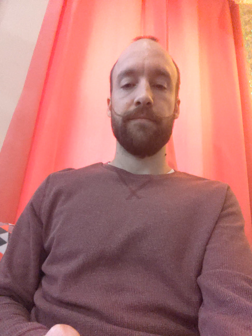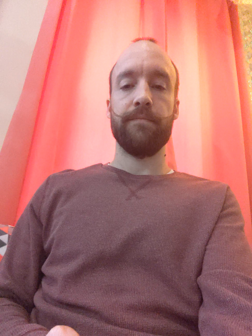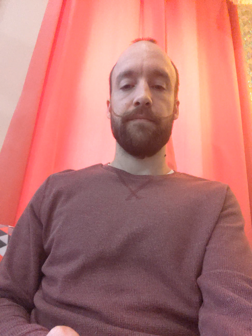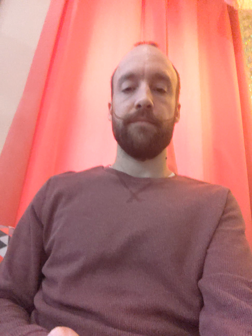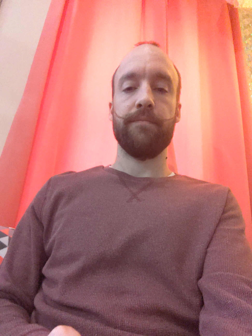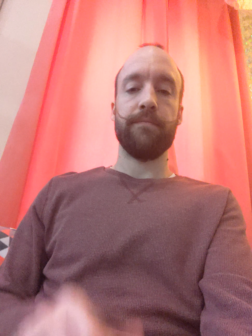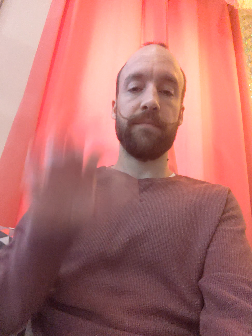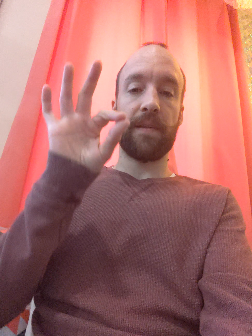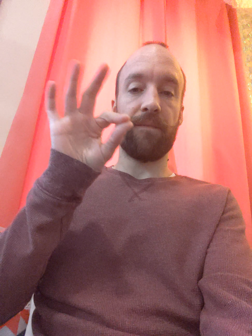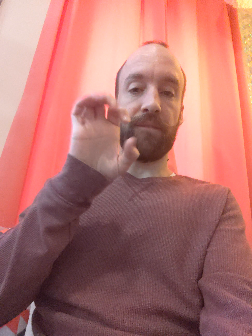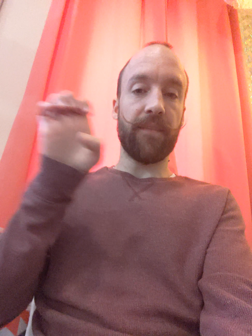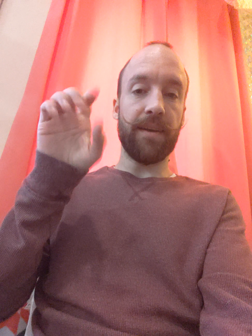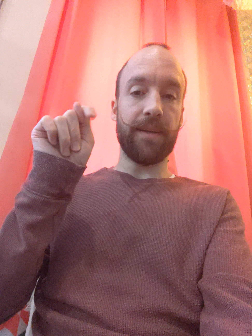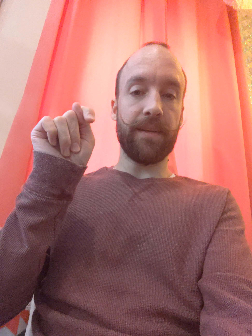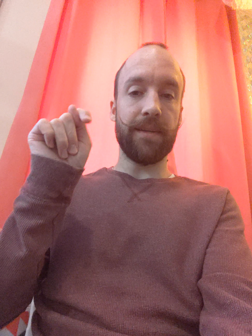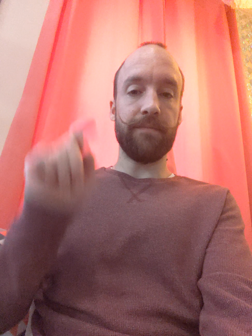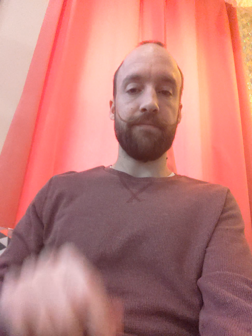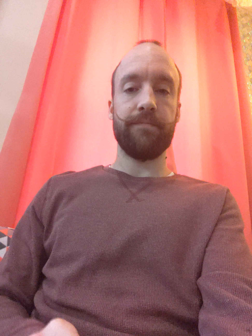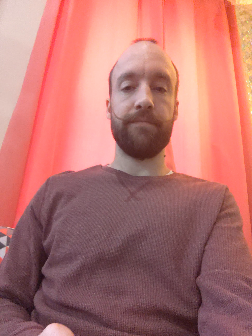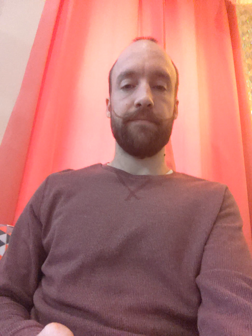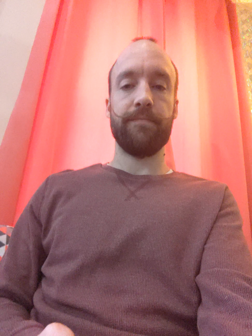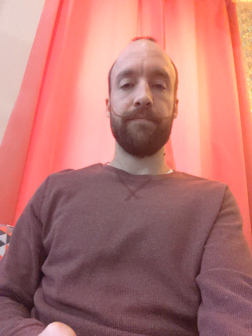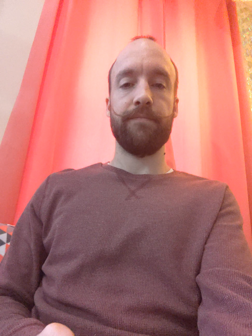feet